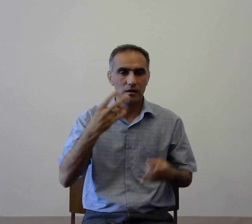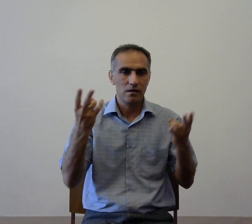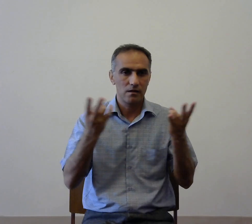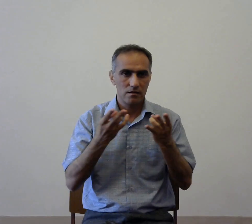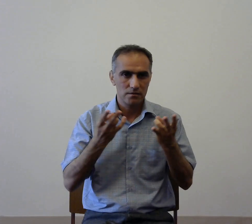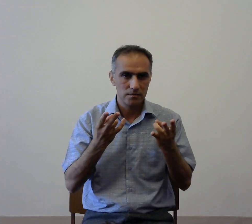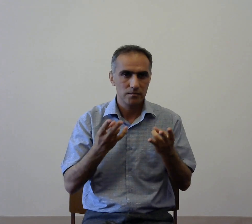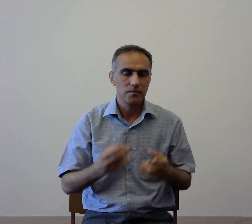lazım